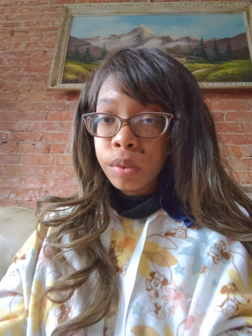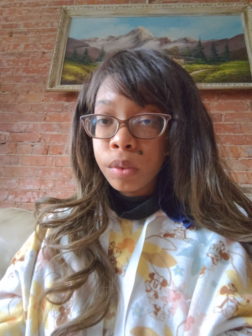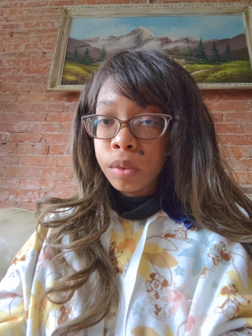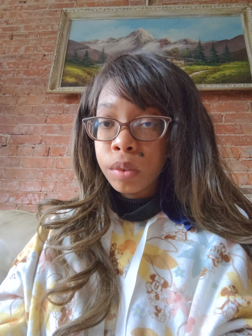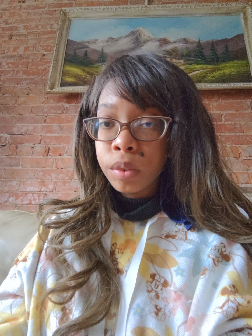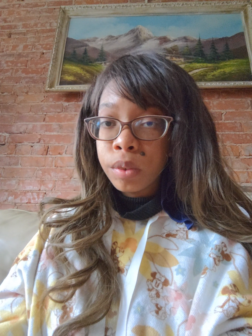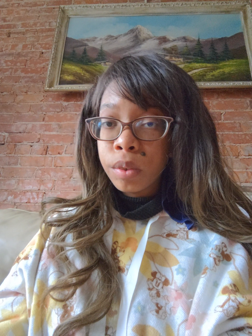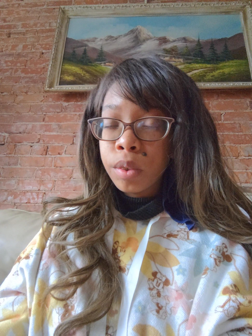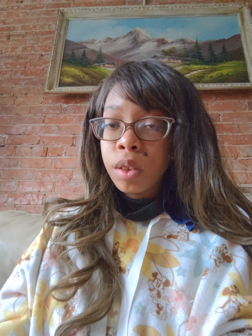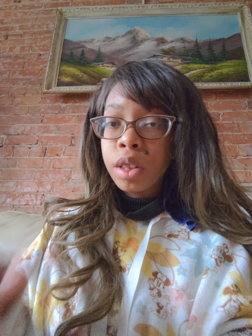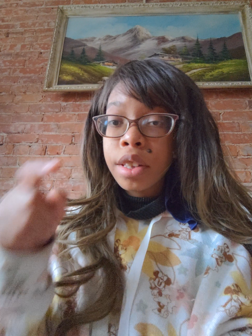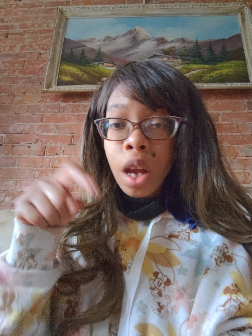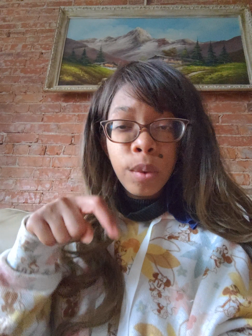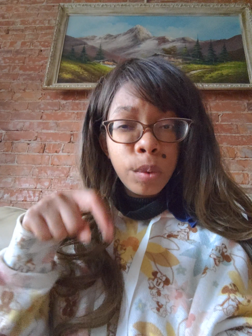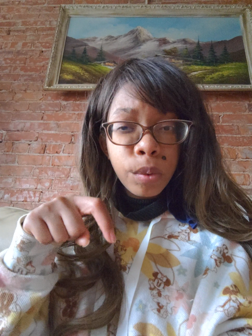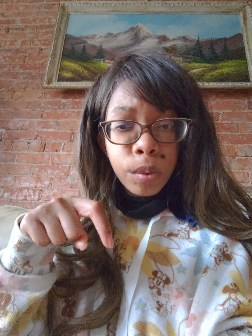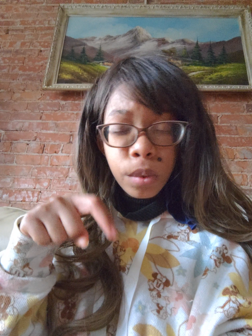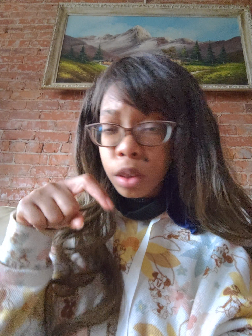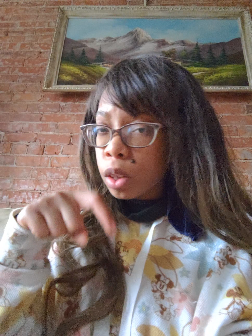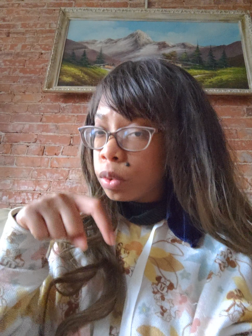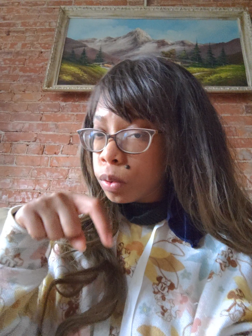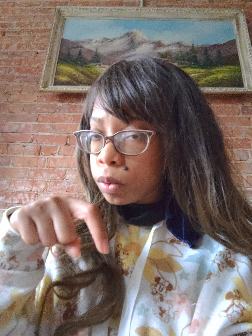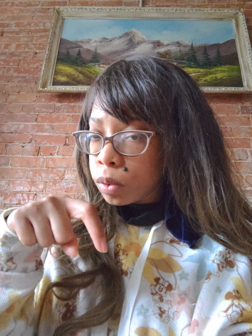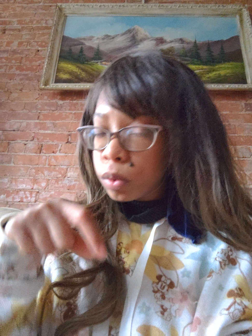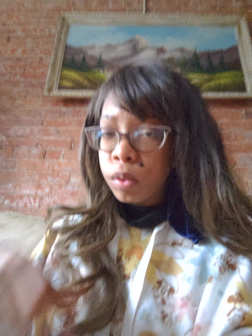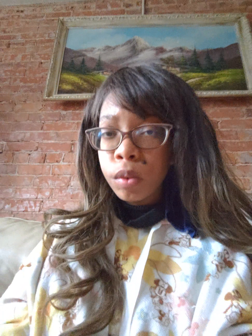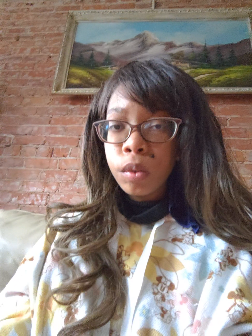time